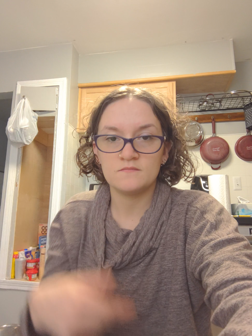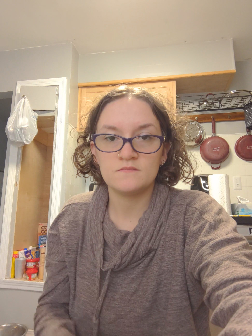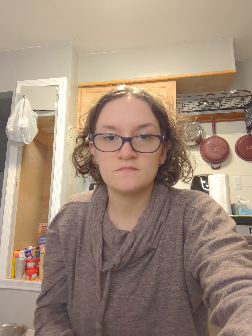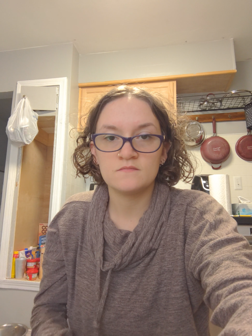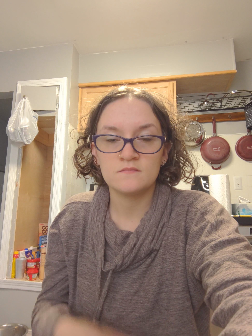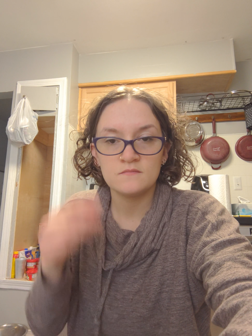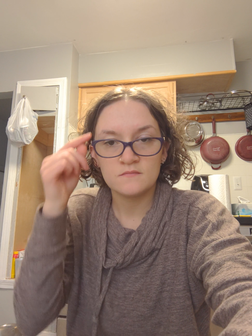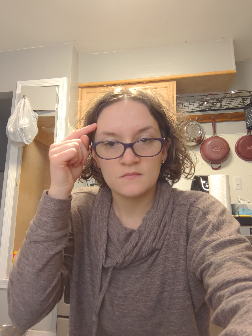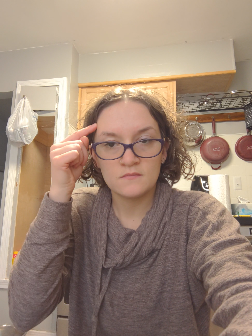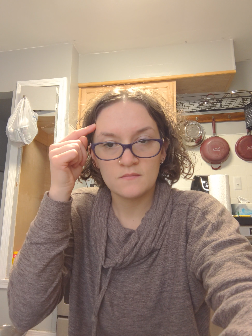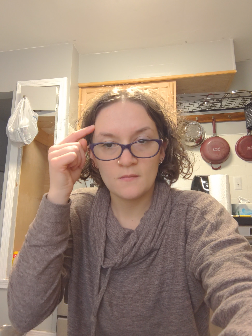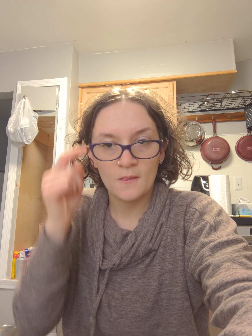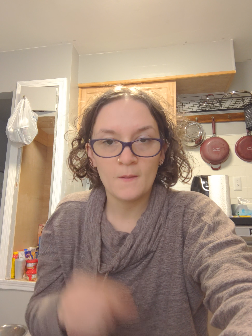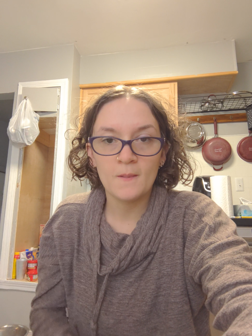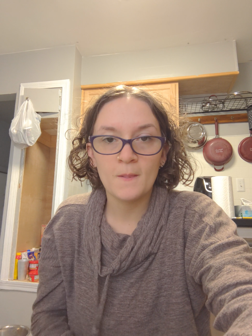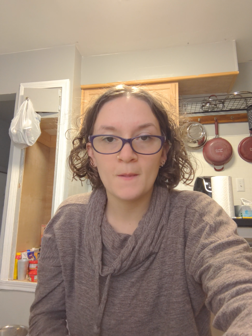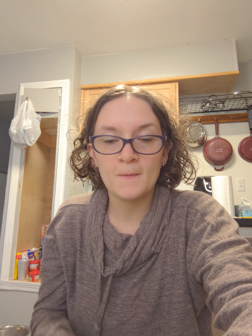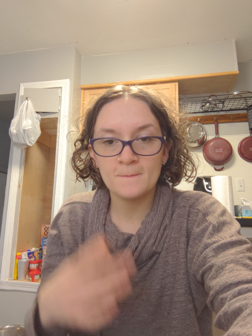think